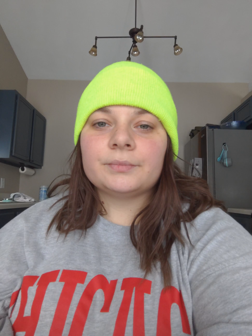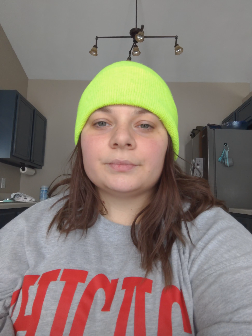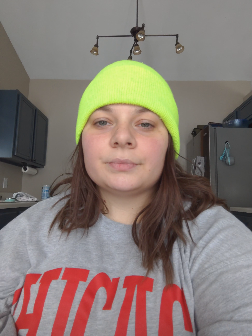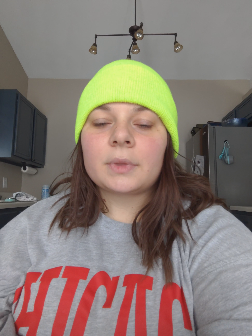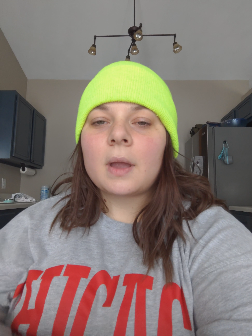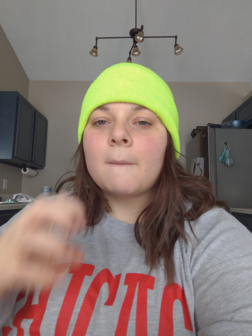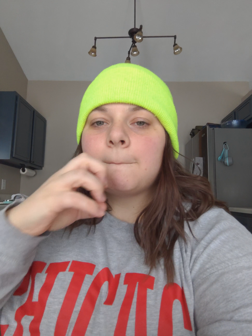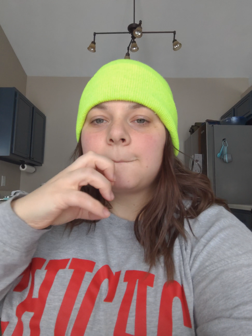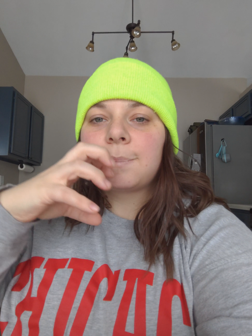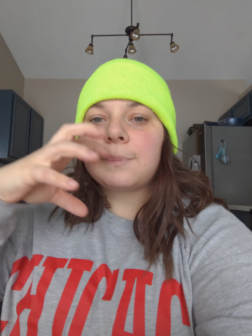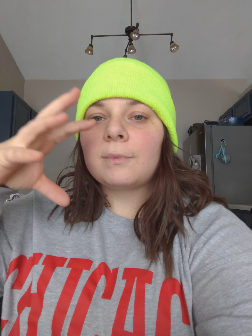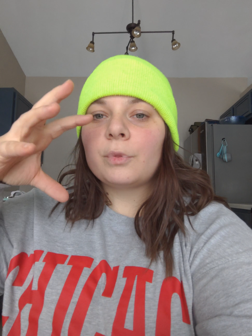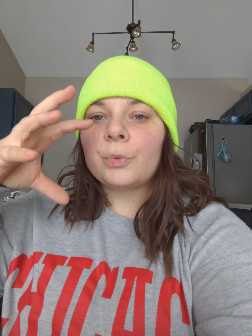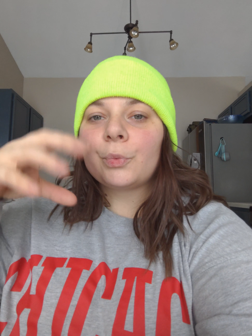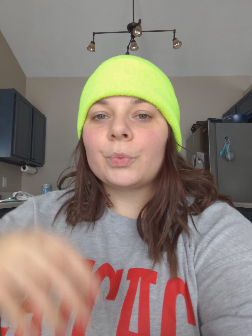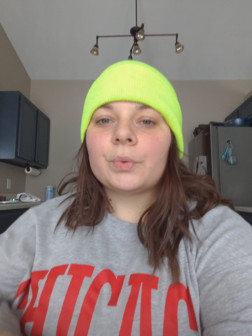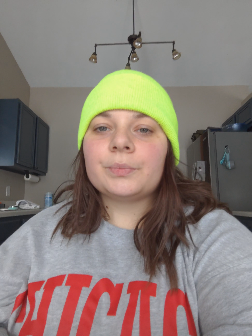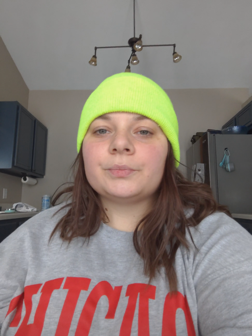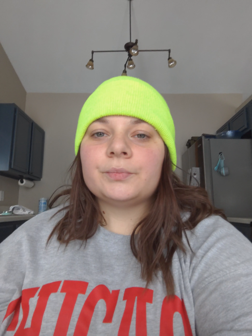balloon